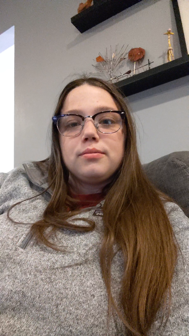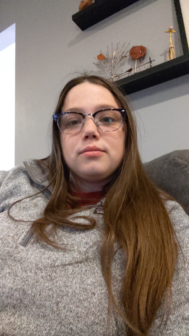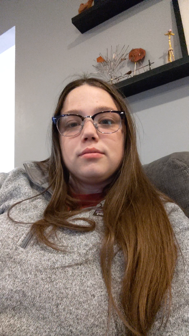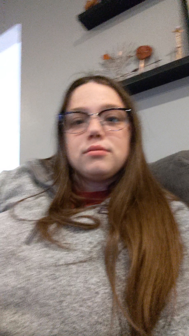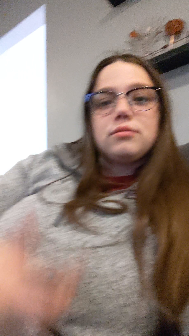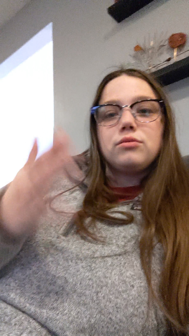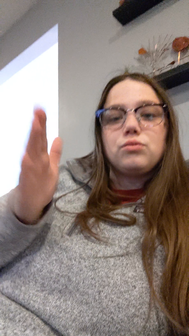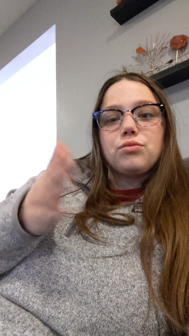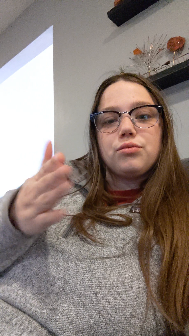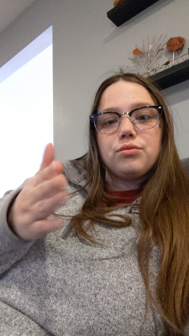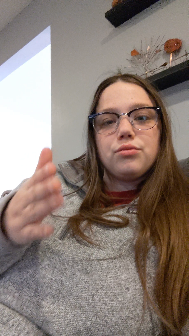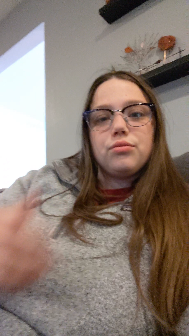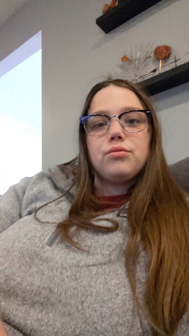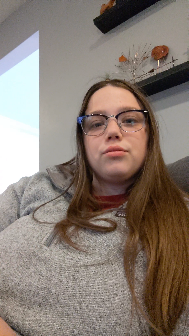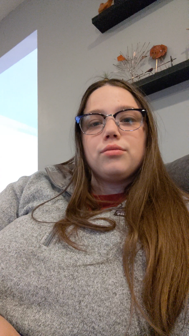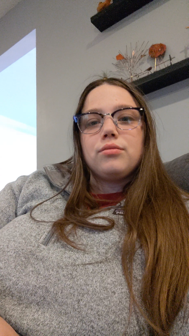share